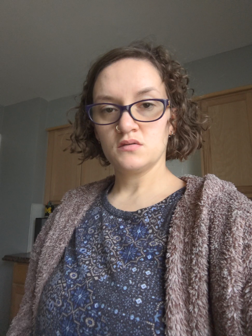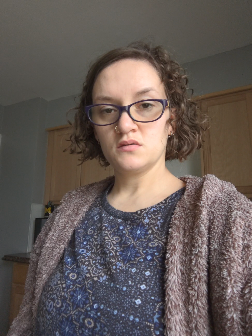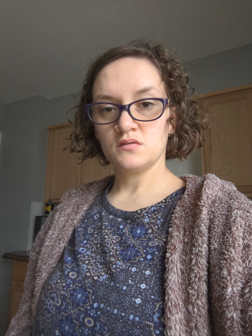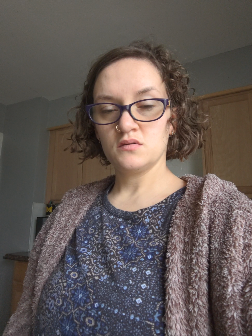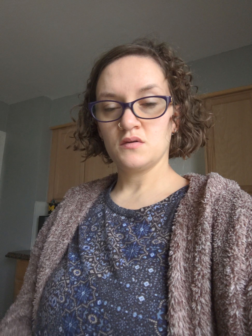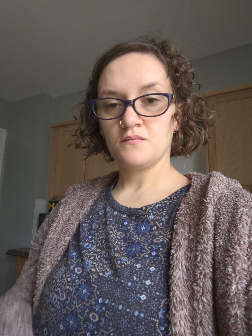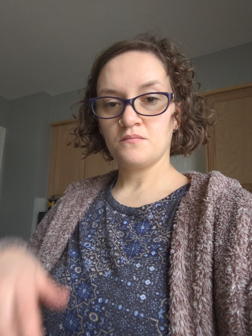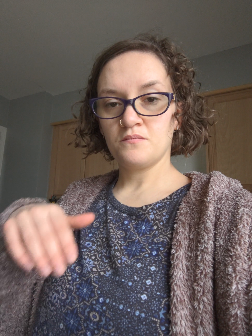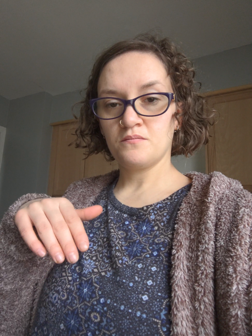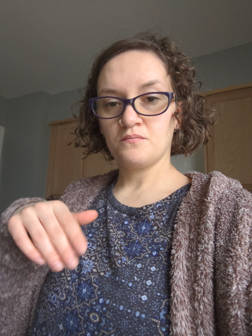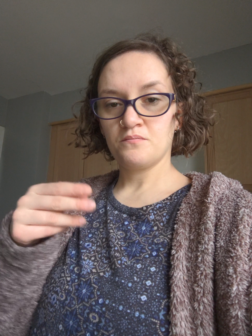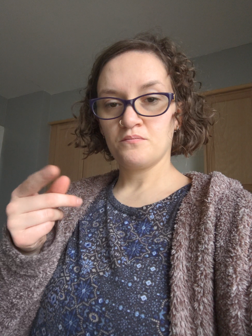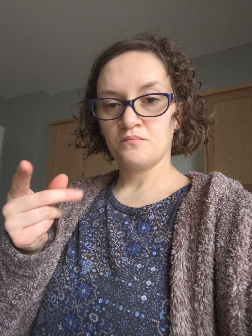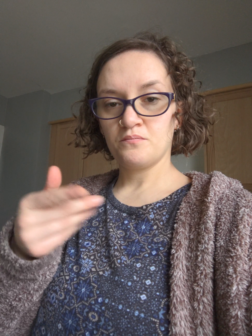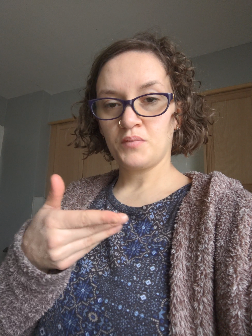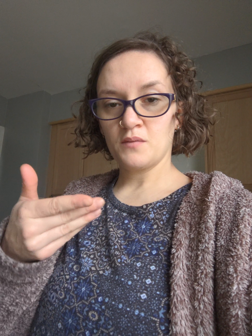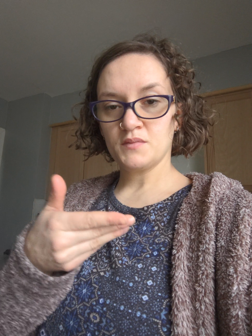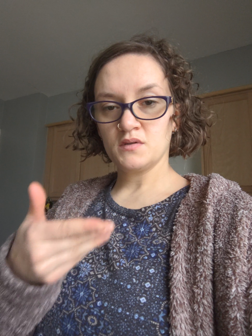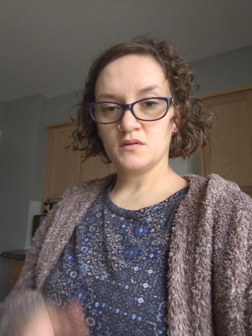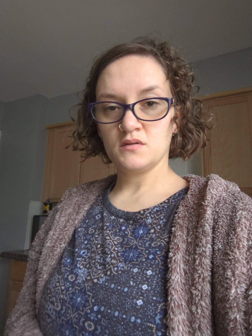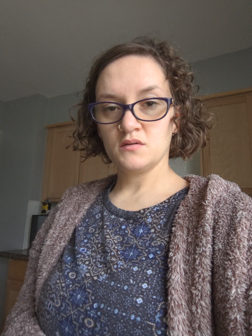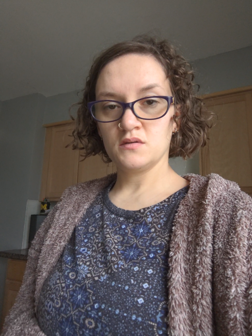puppy